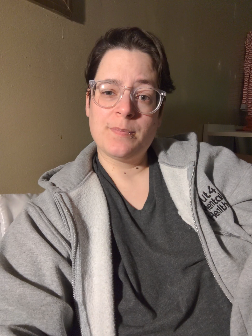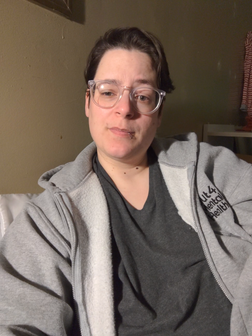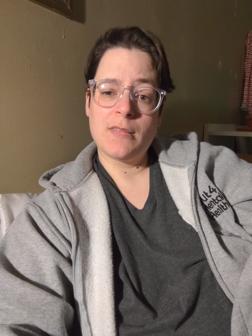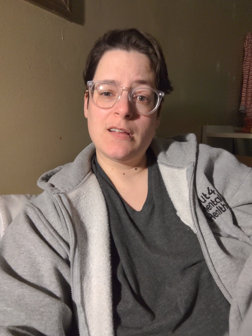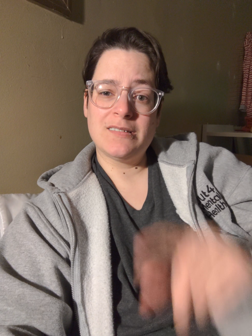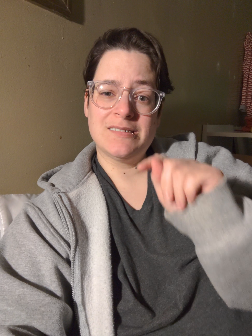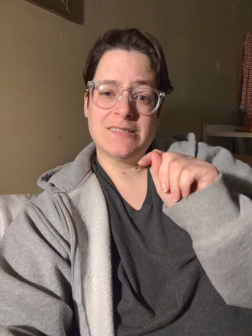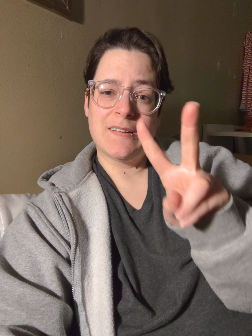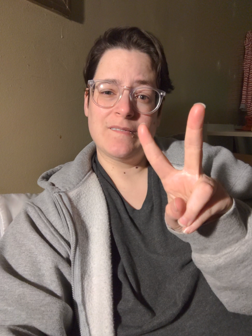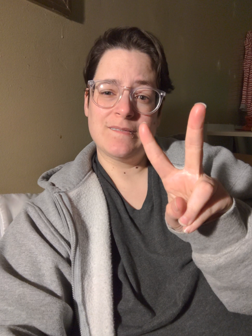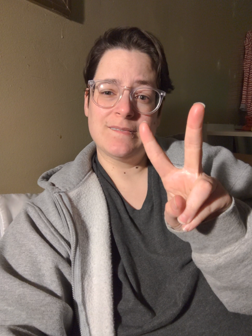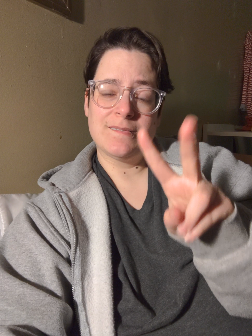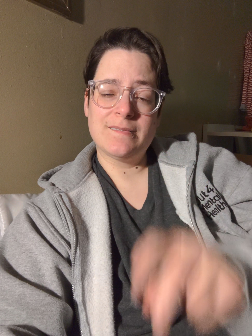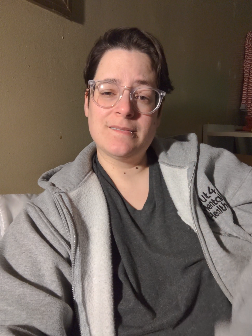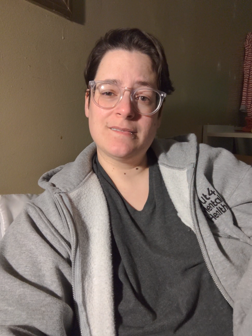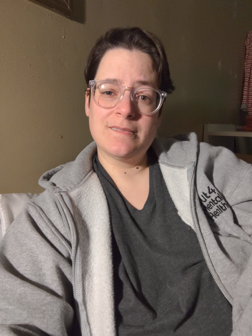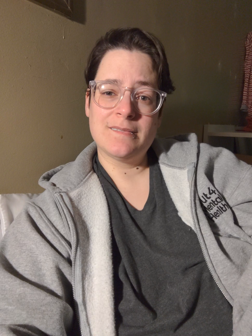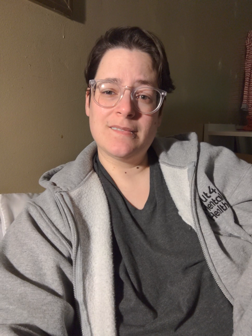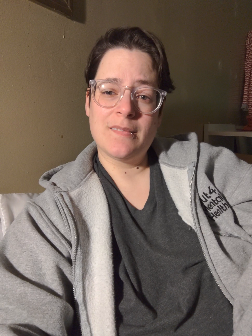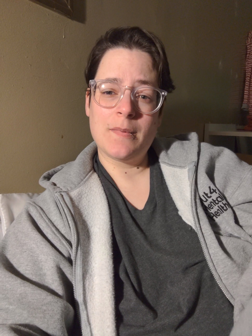TV